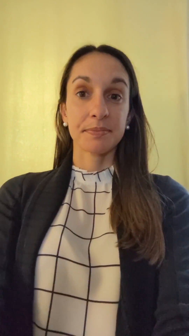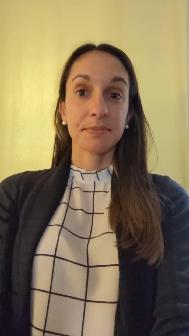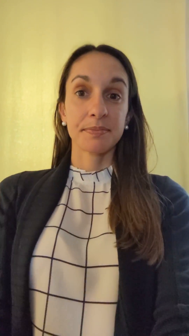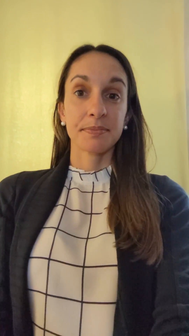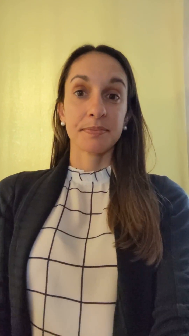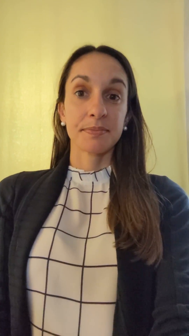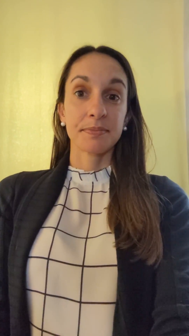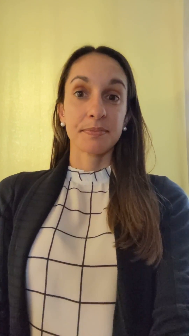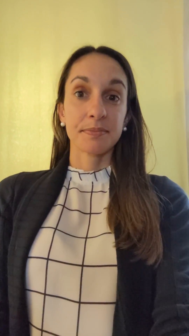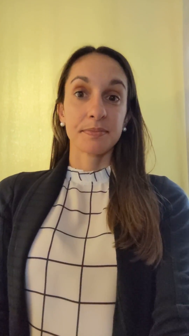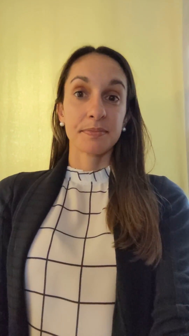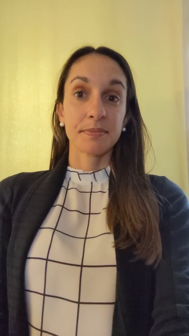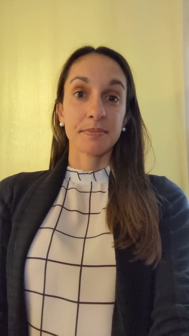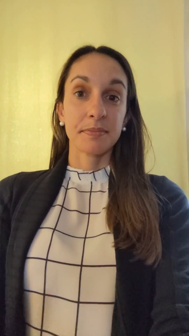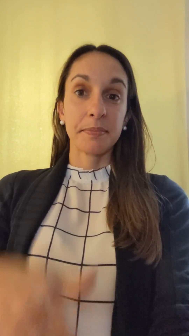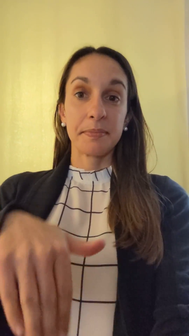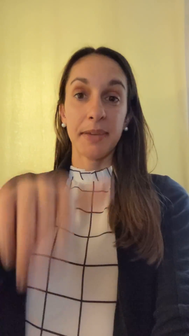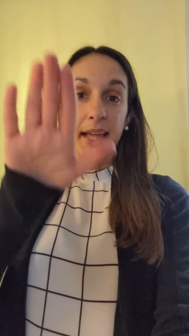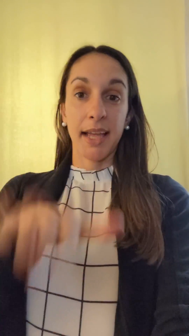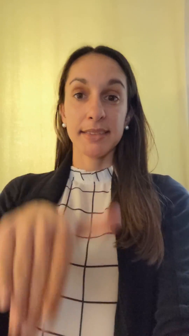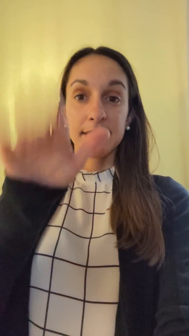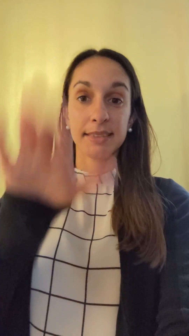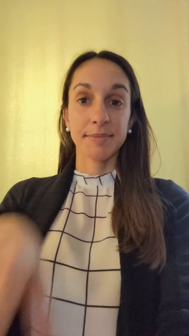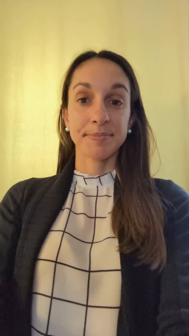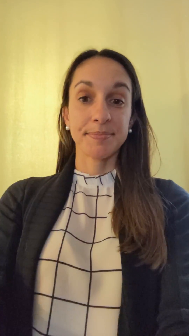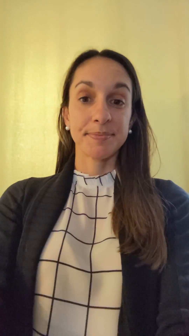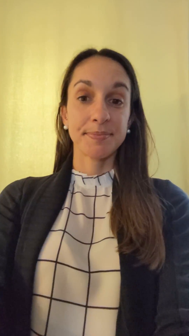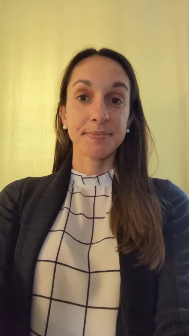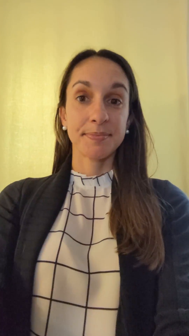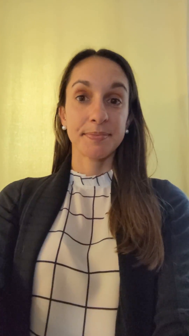paint